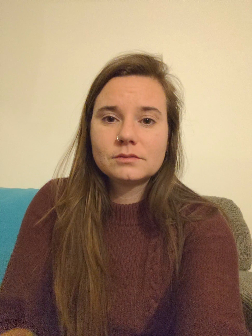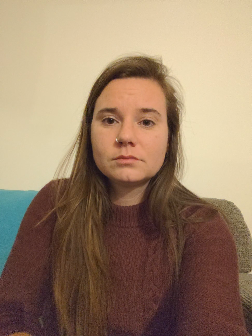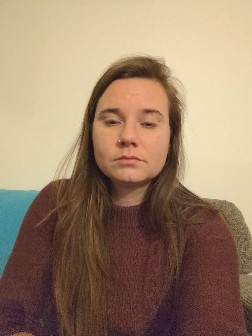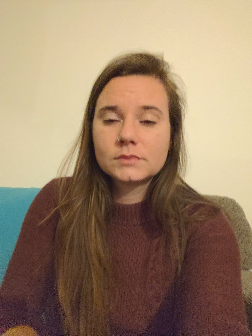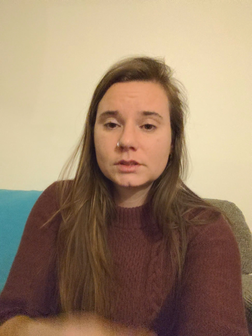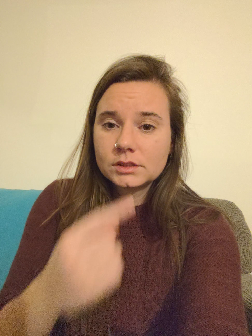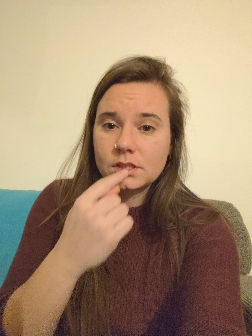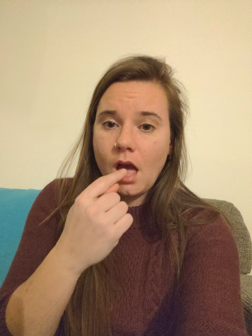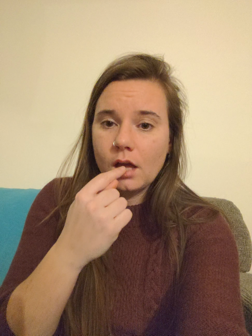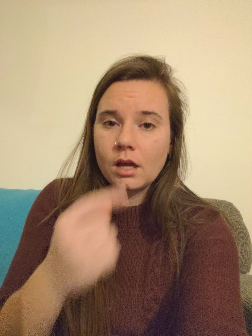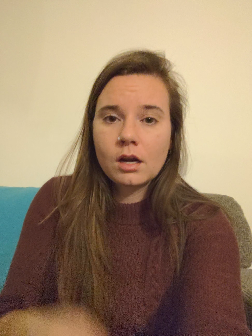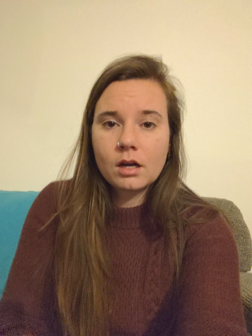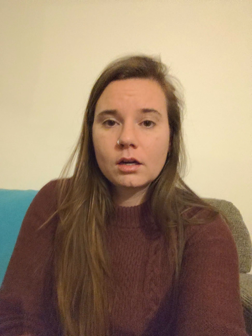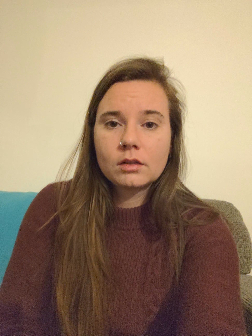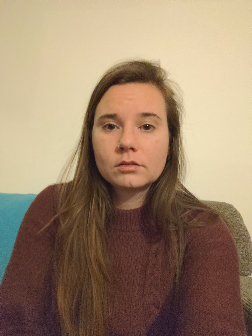tongue